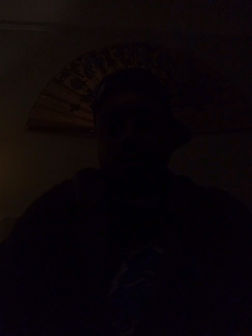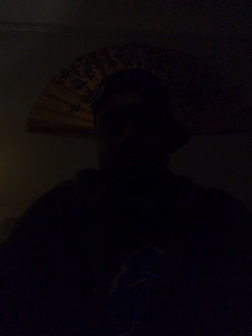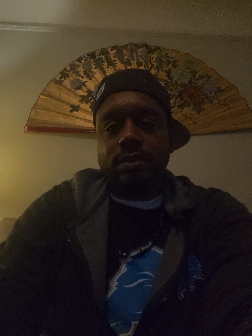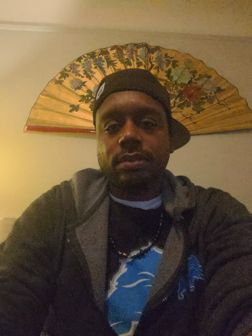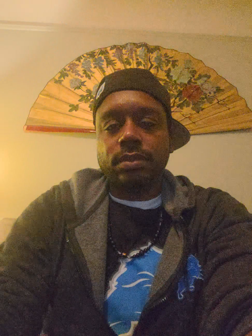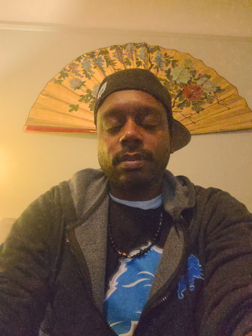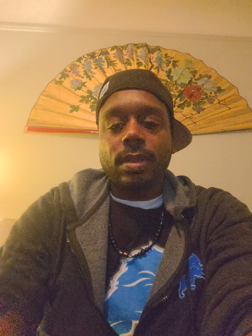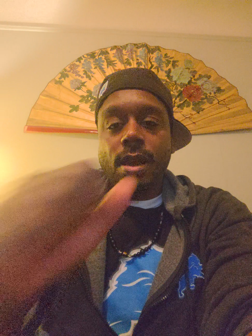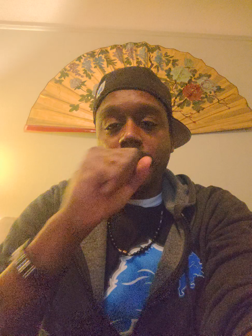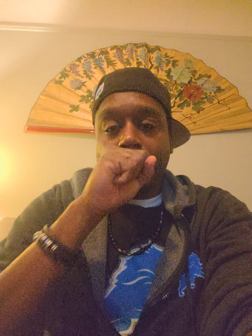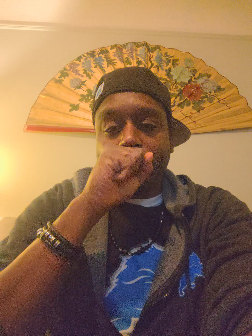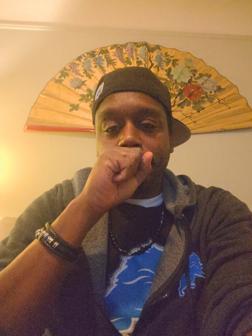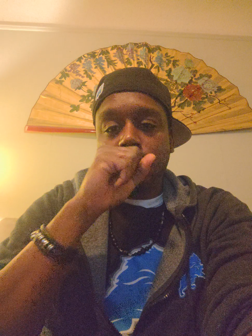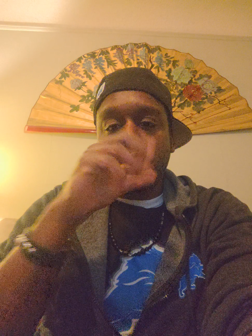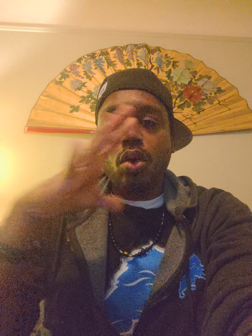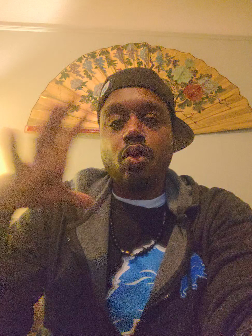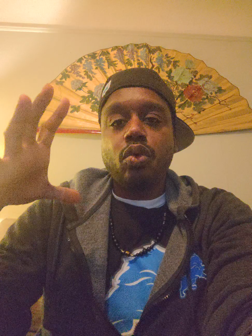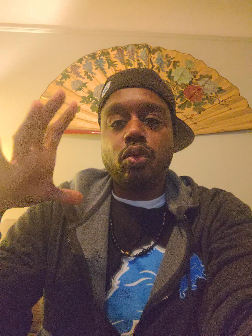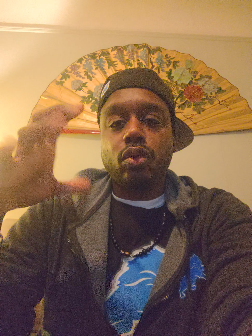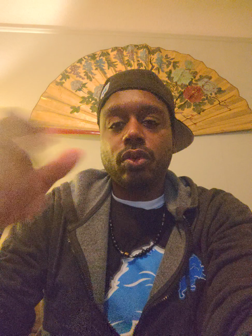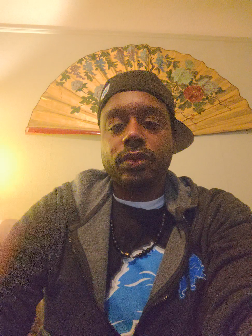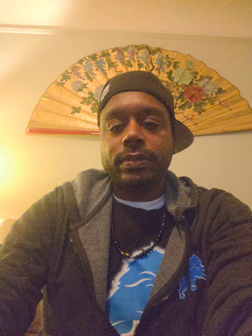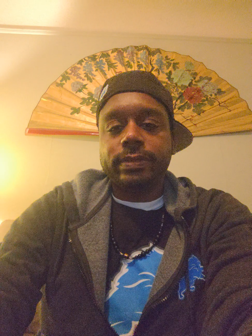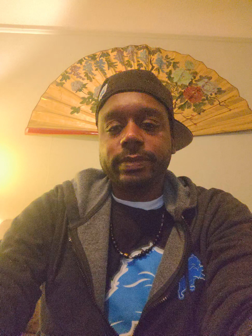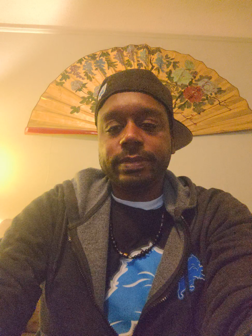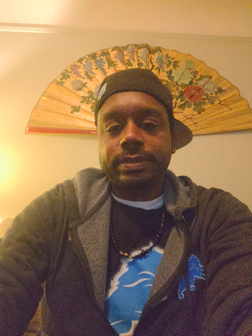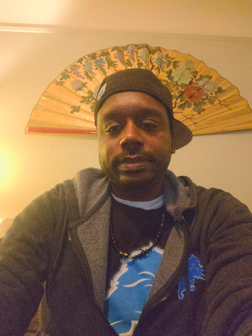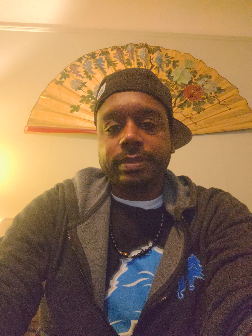balloon